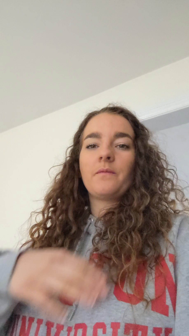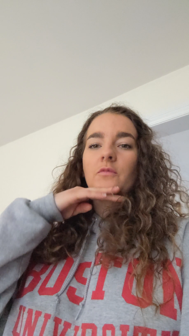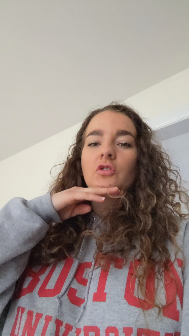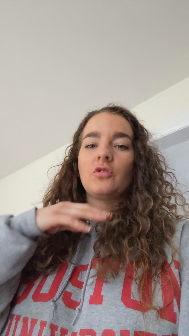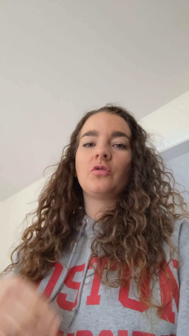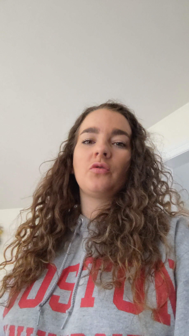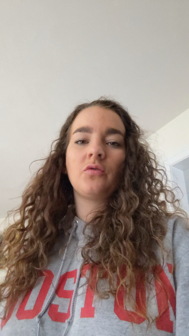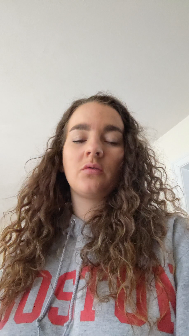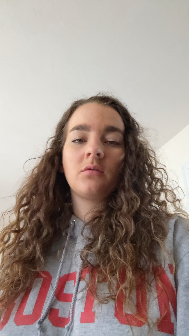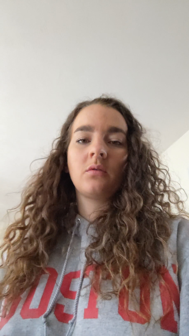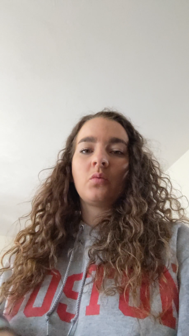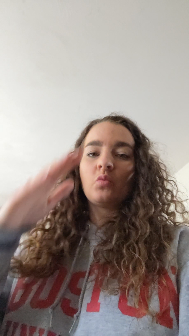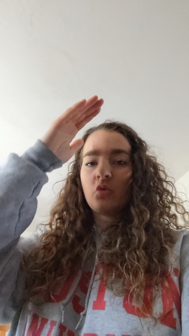roof